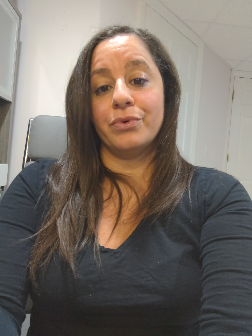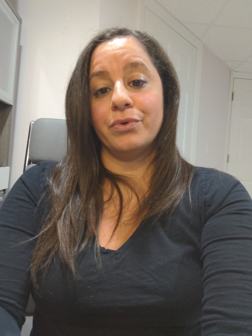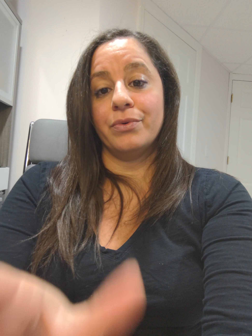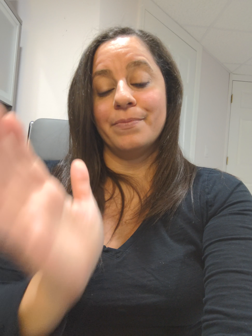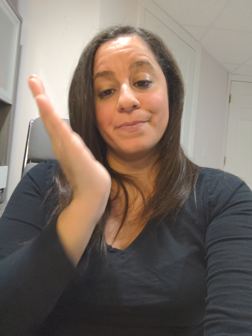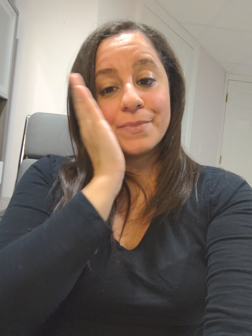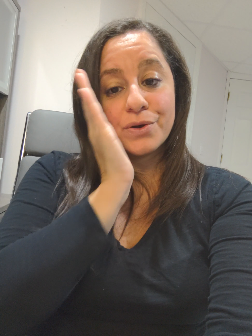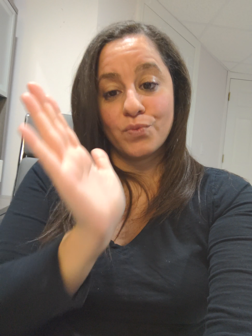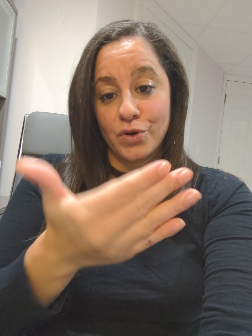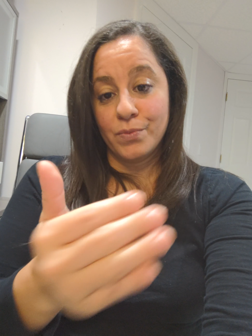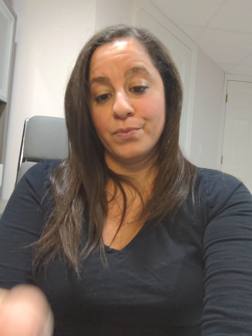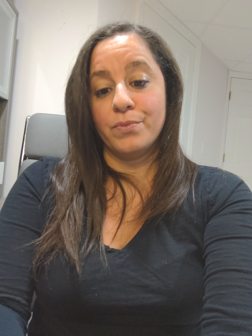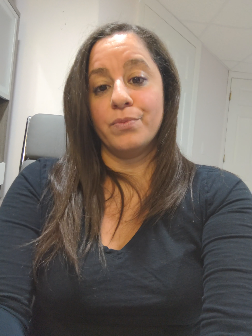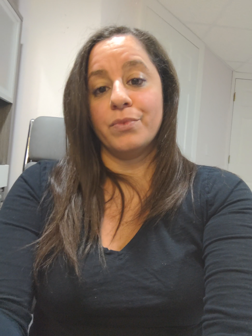bedroom